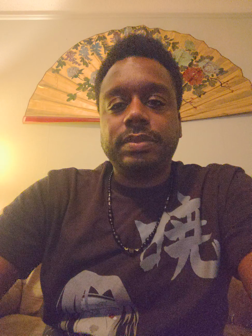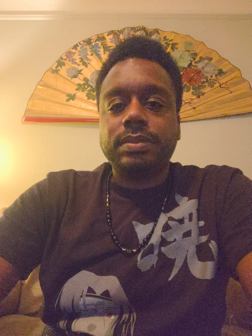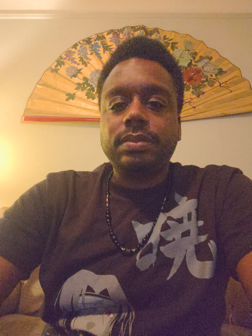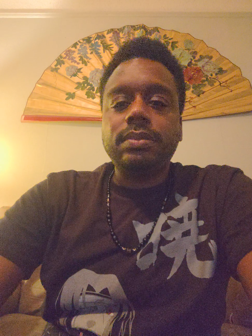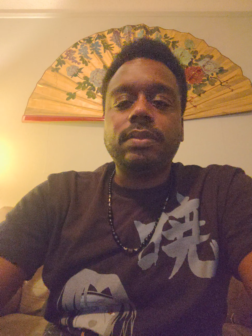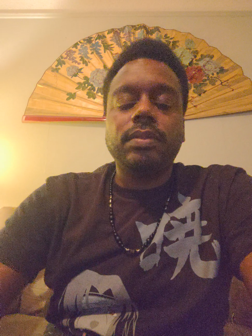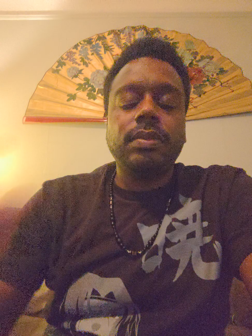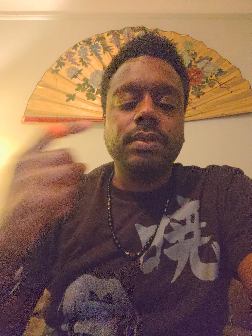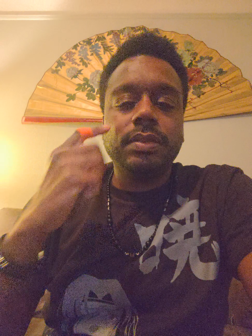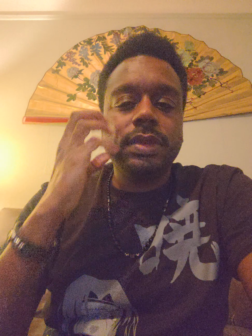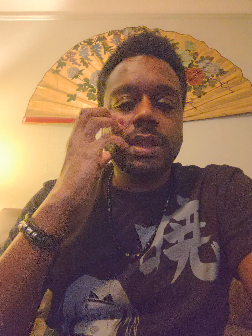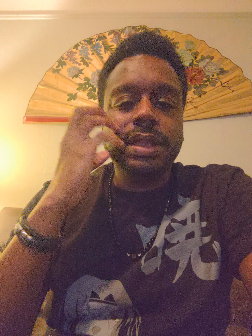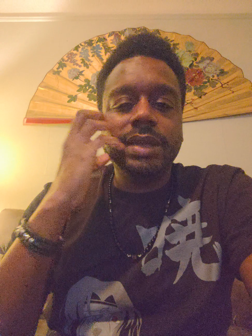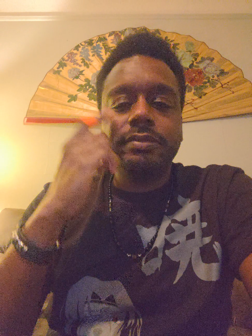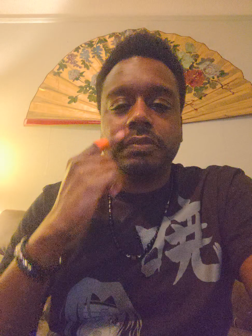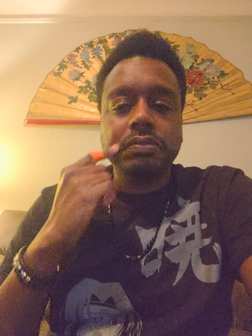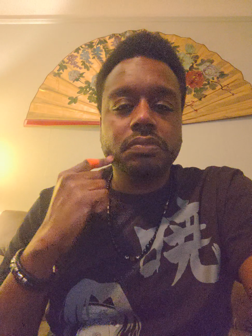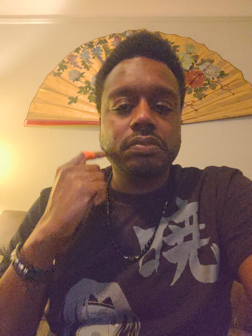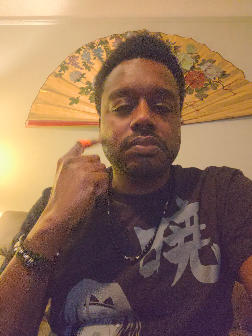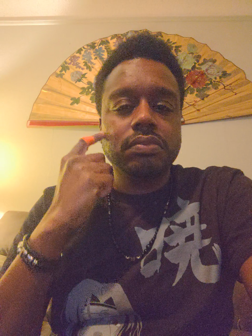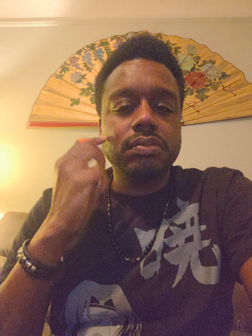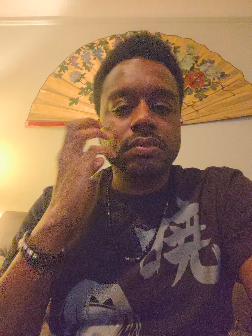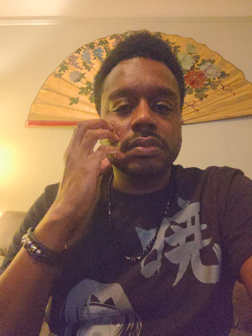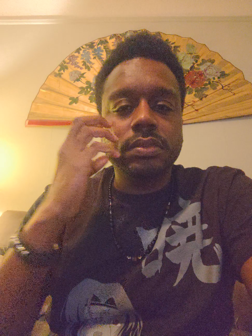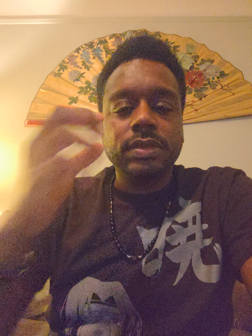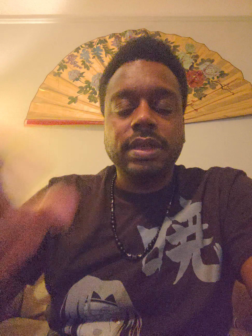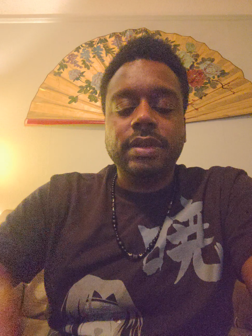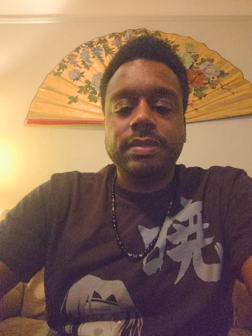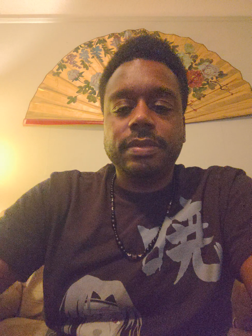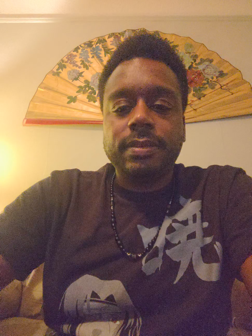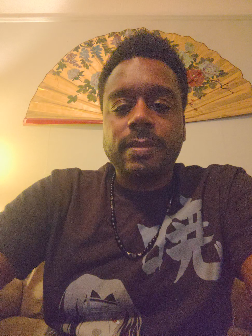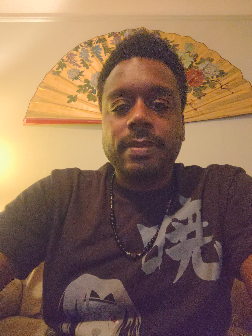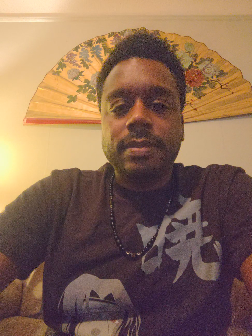cheek